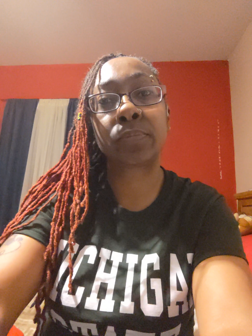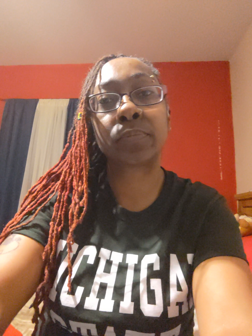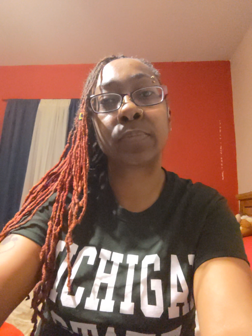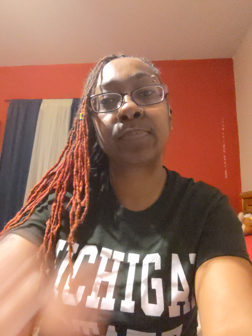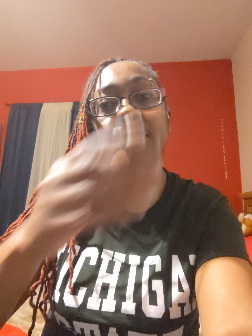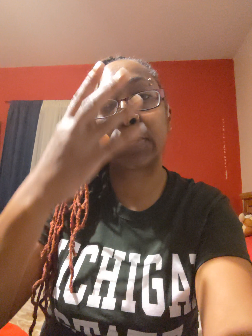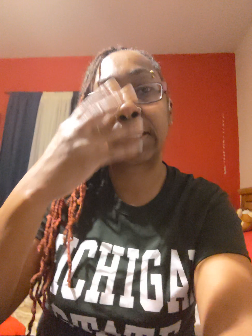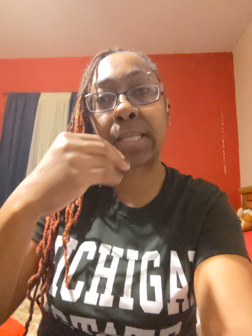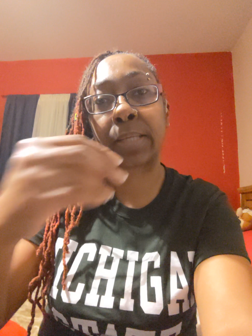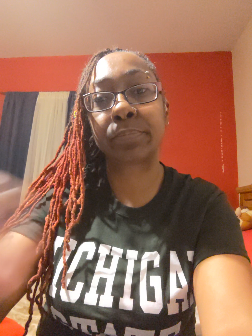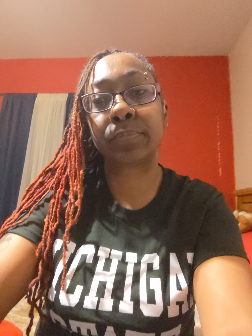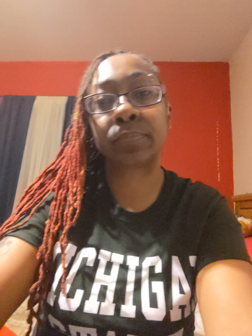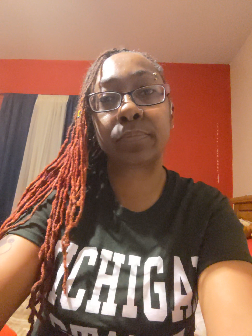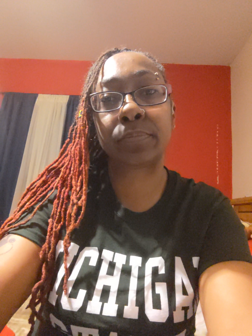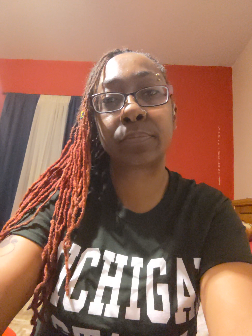sleep